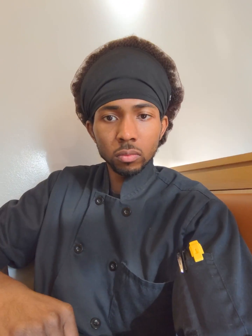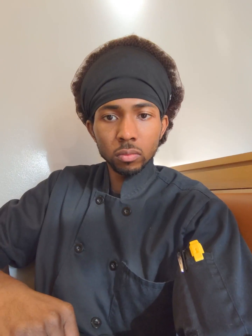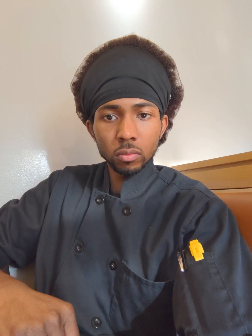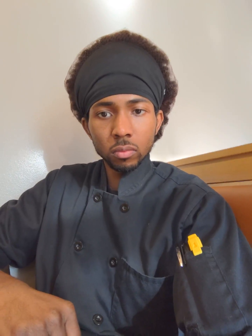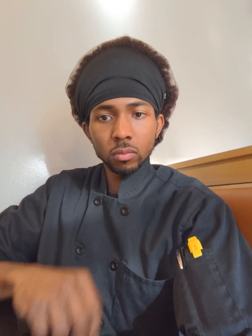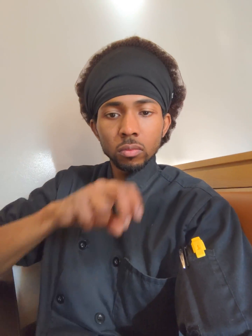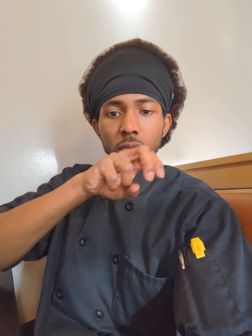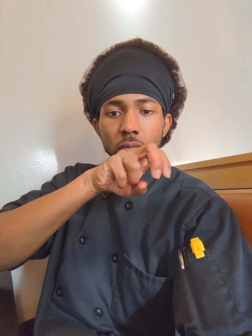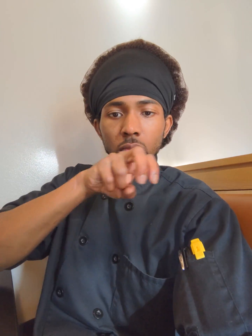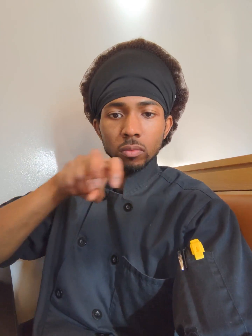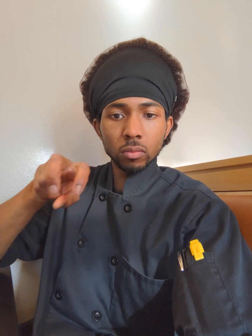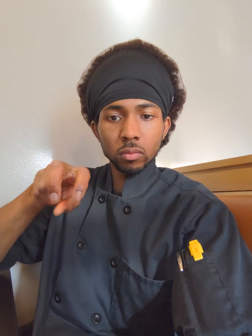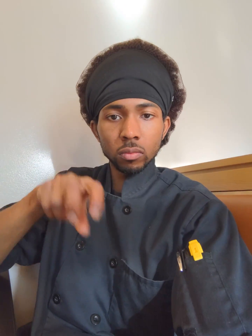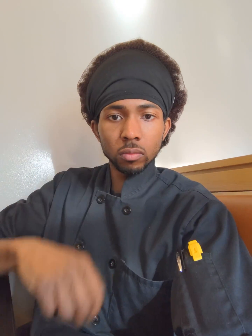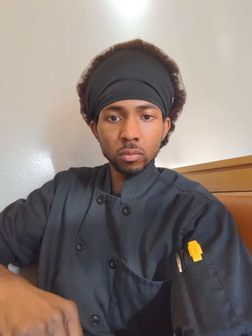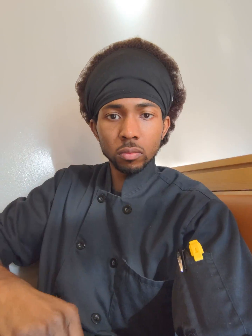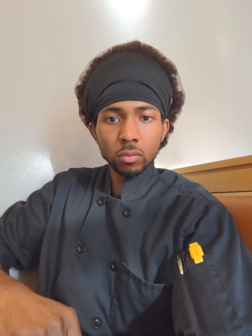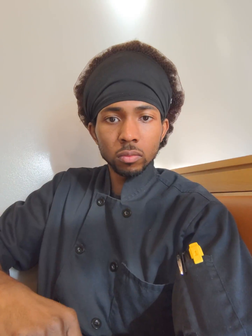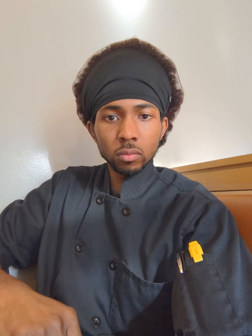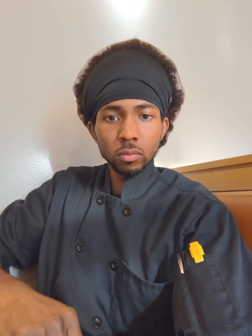porch